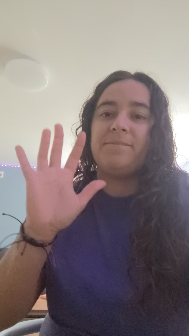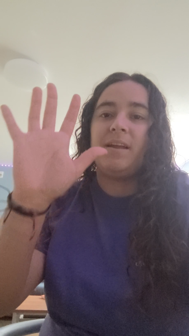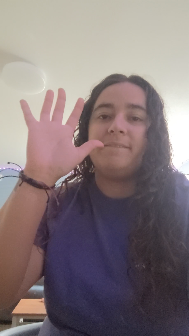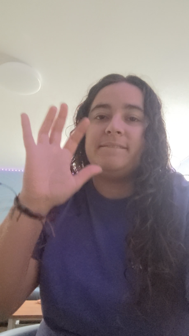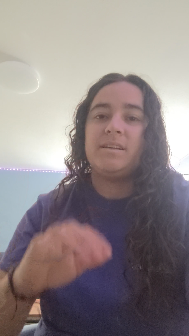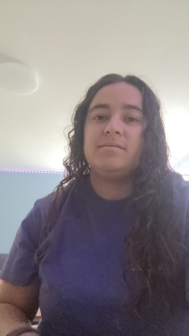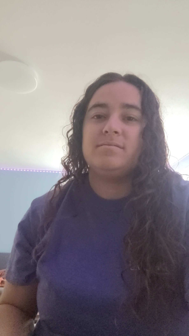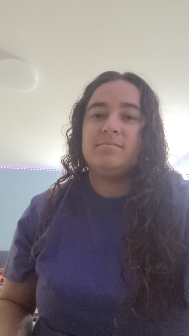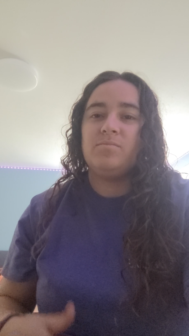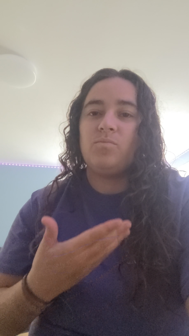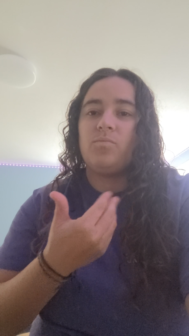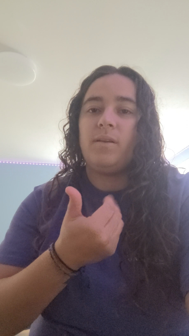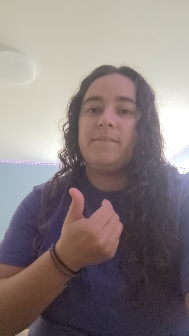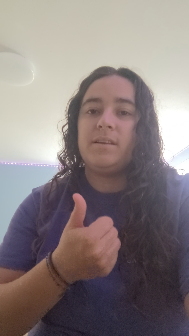butterfly